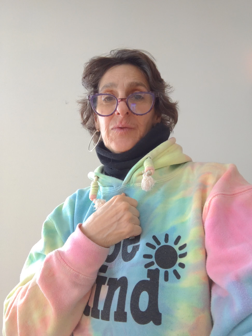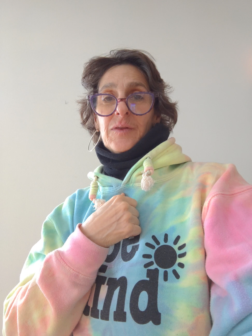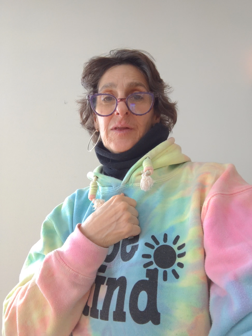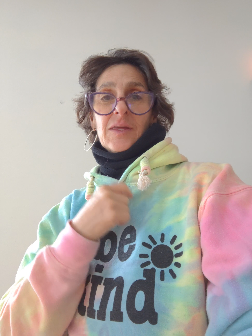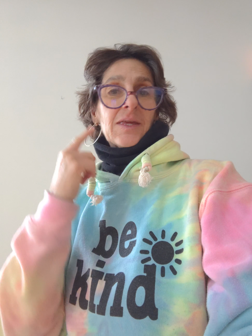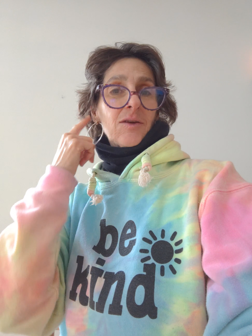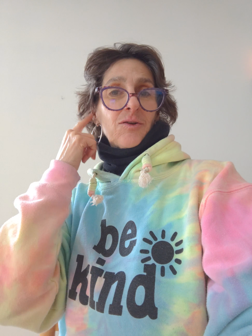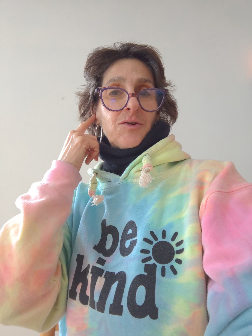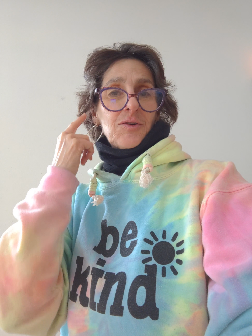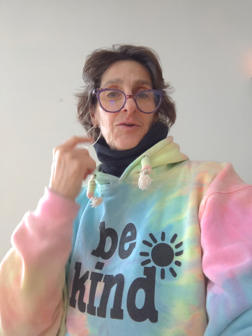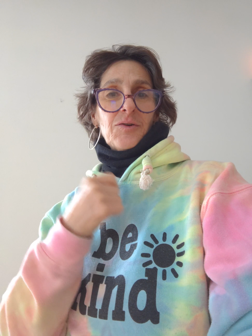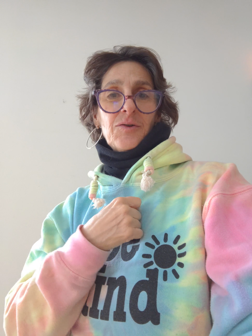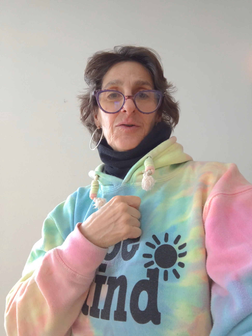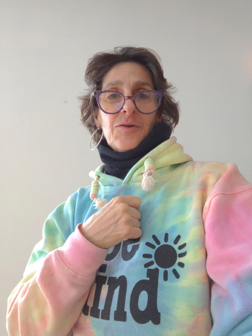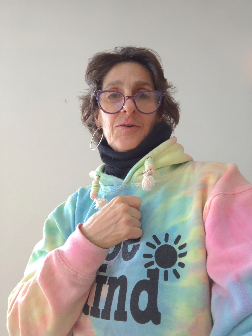ear